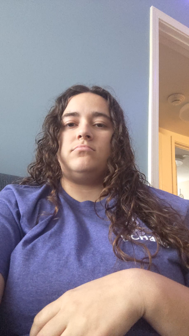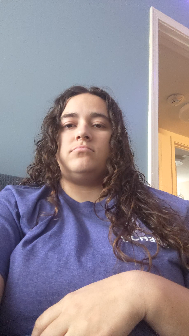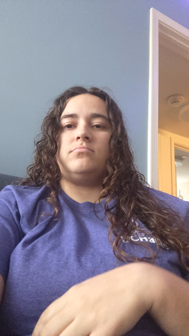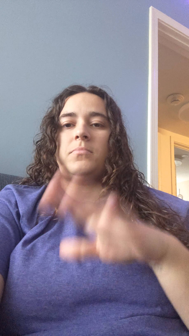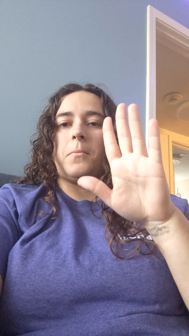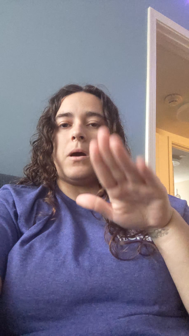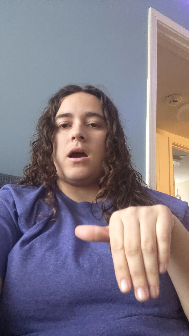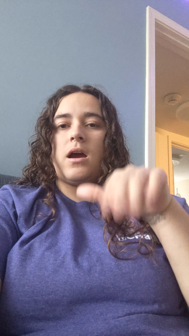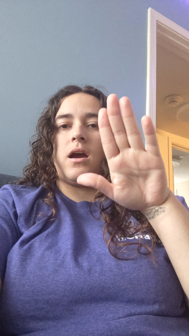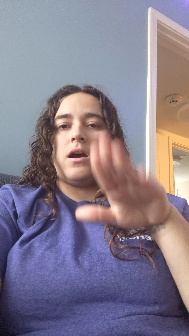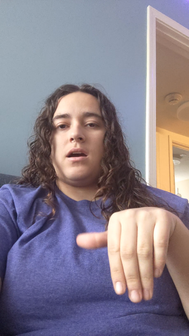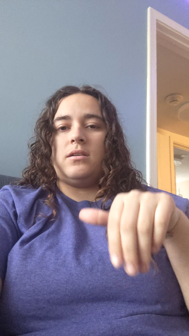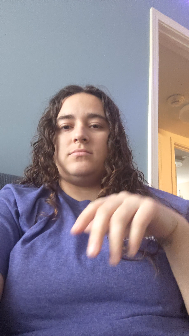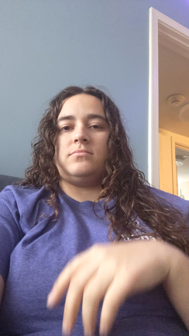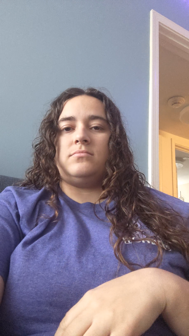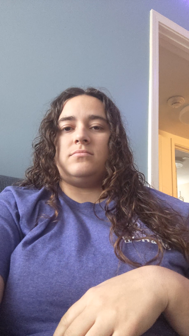paint